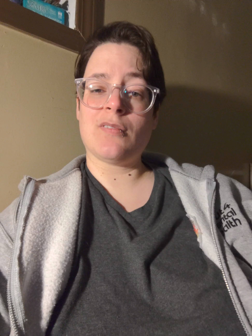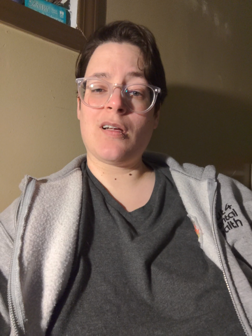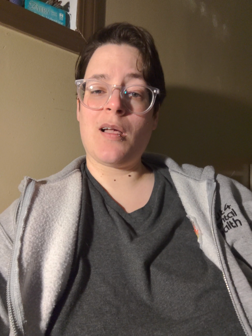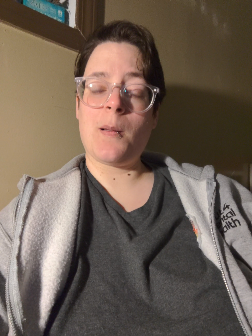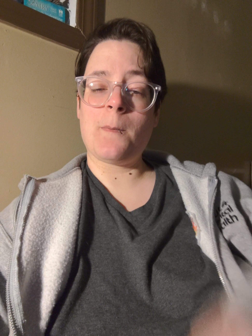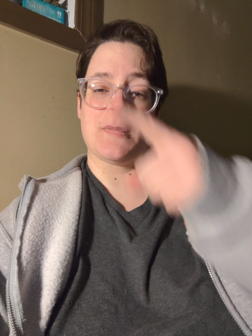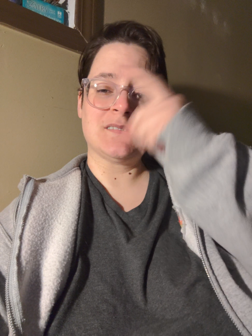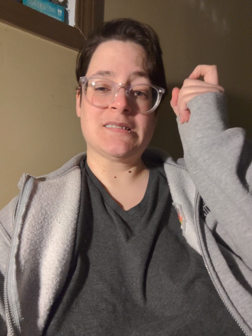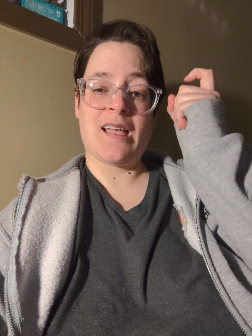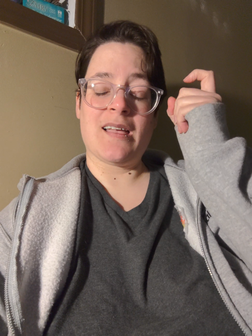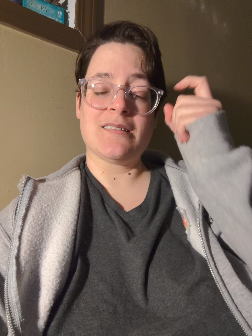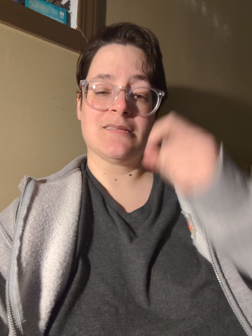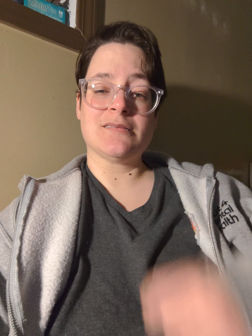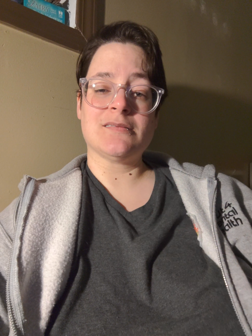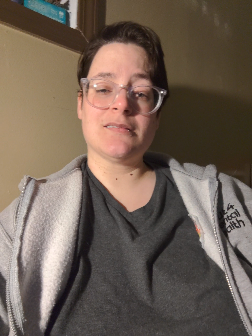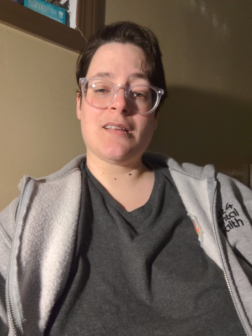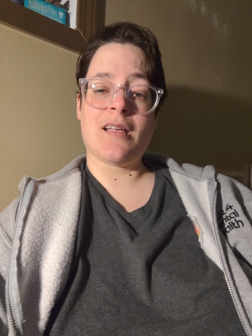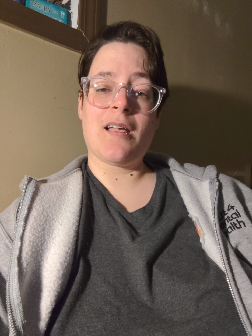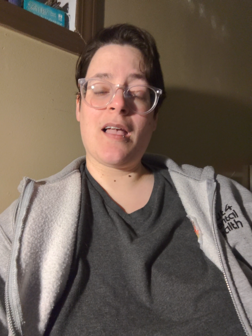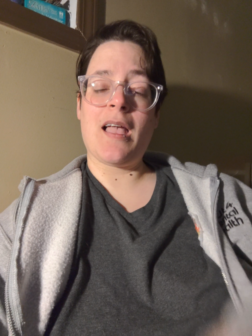because